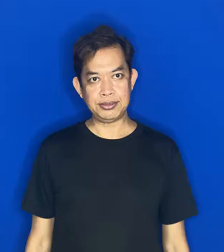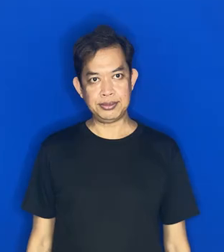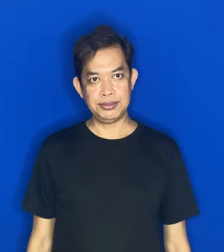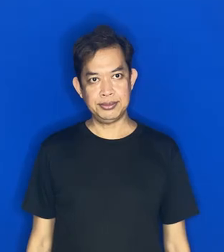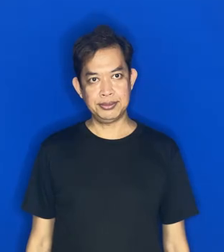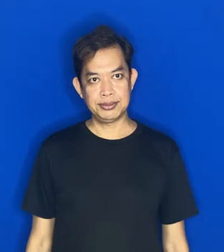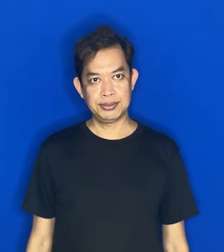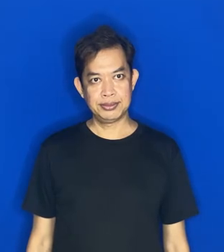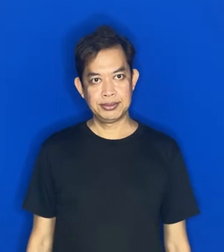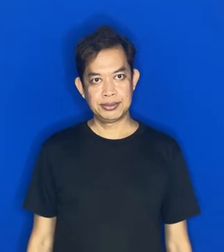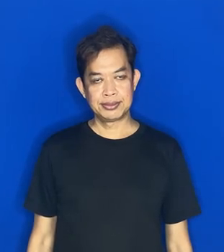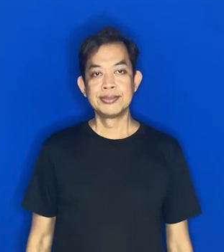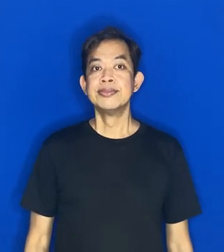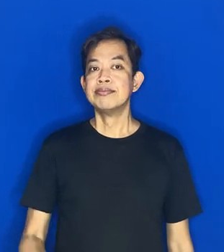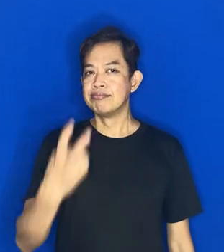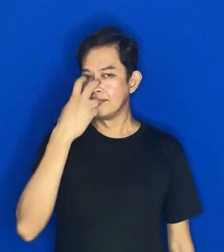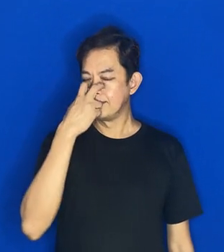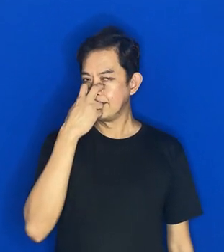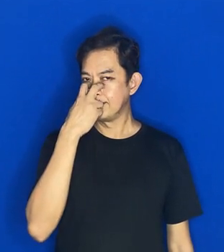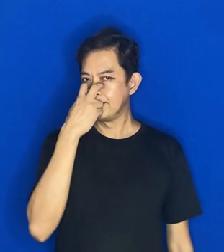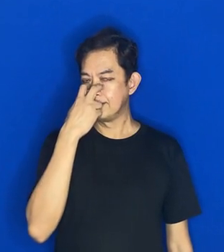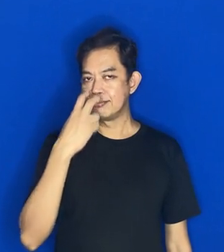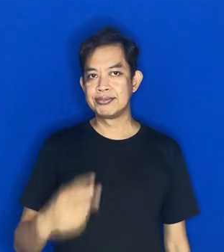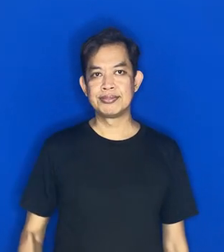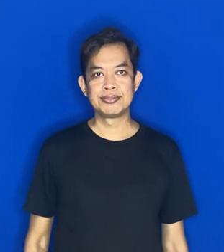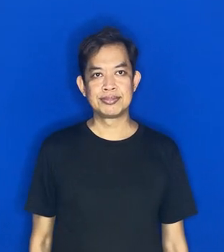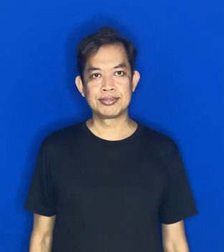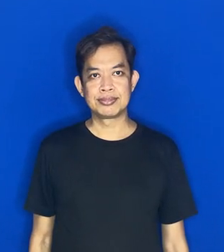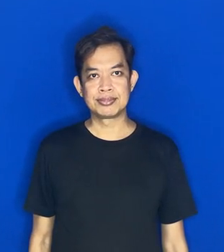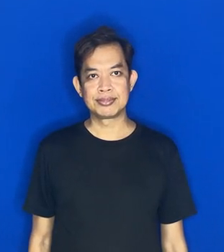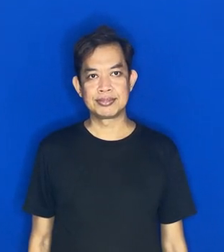blind